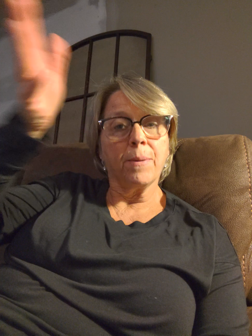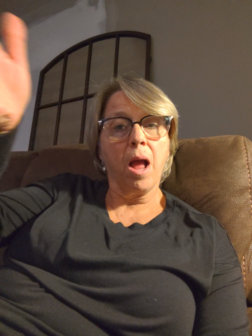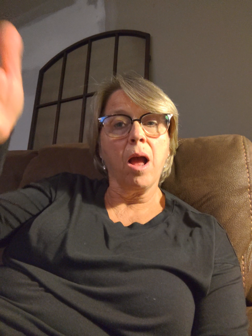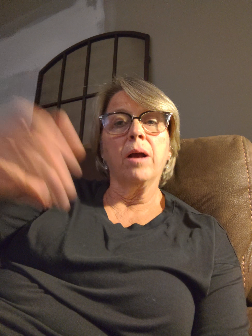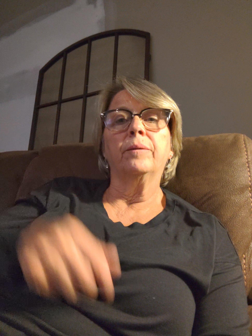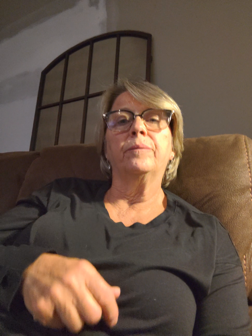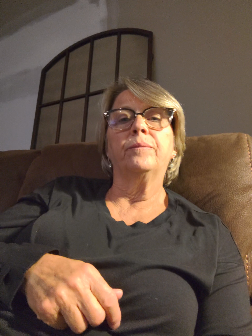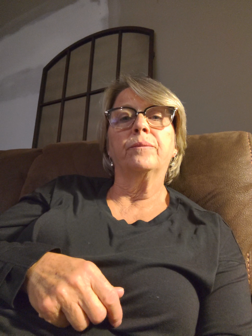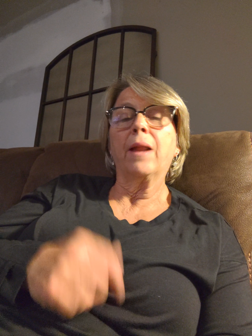grandpa